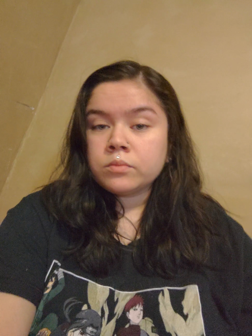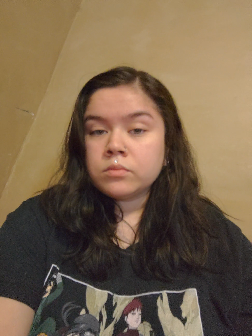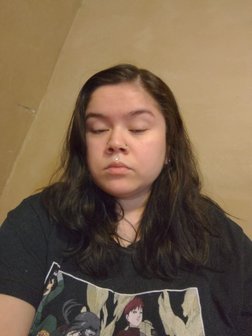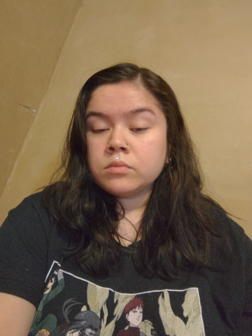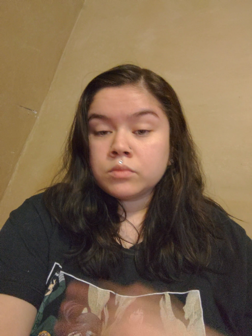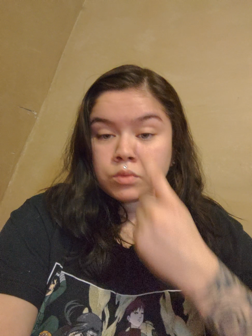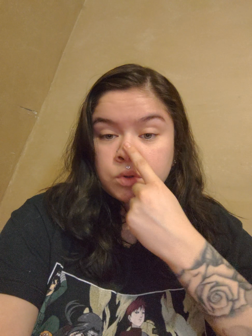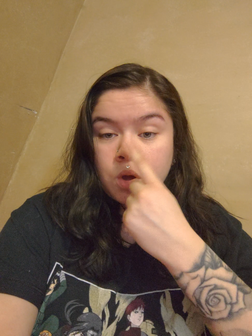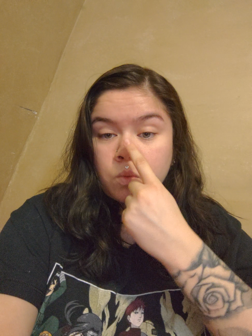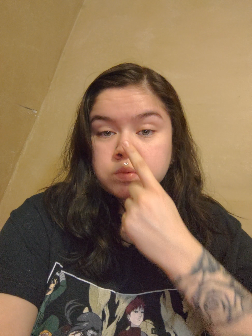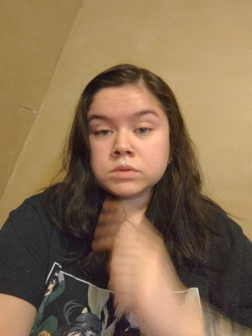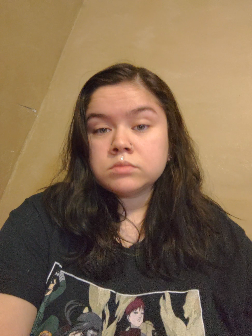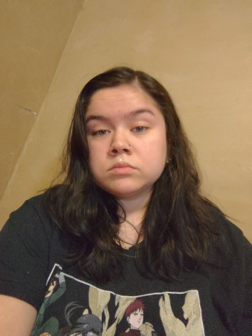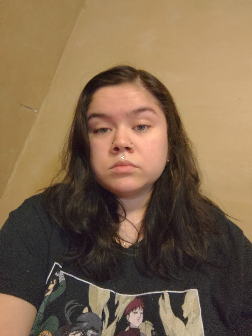nose